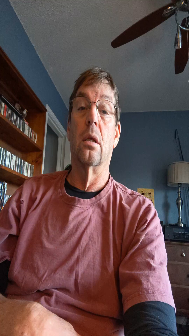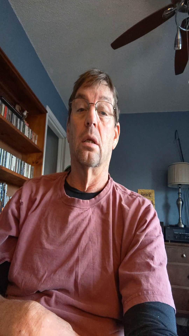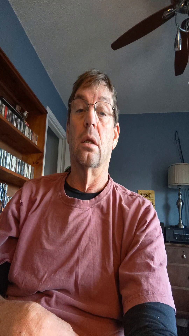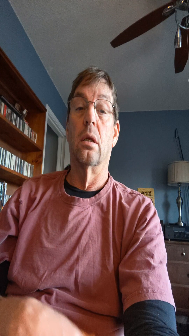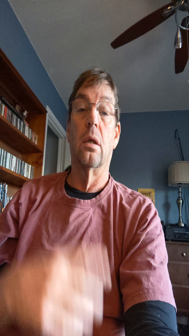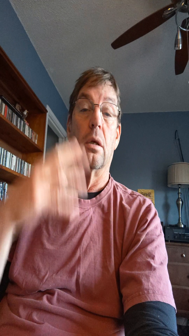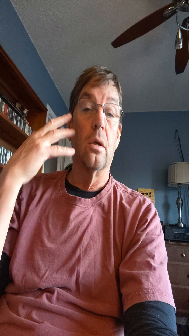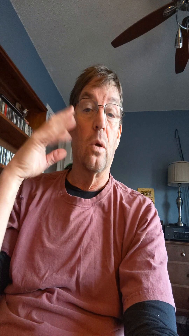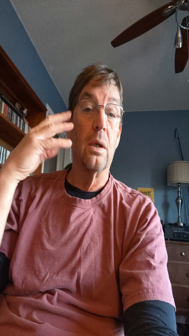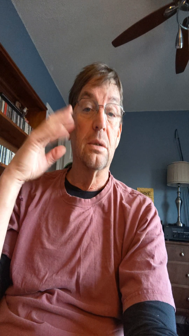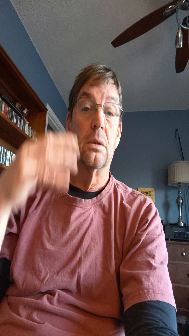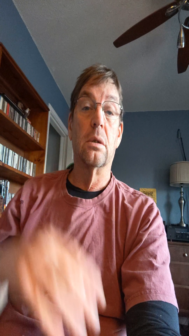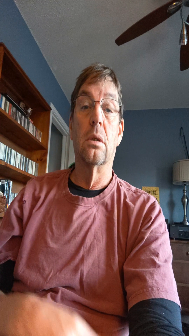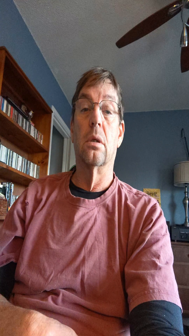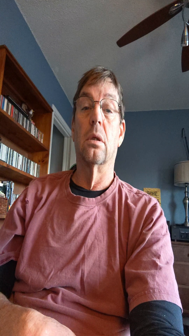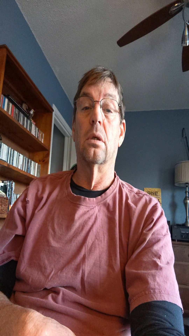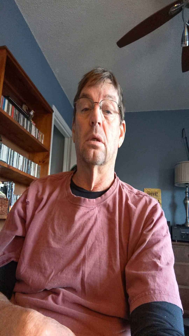noisy